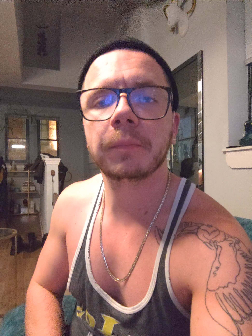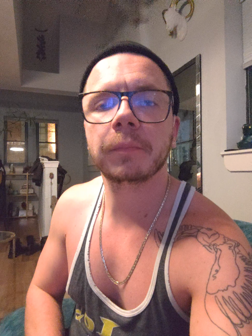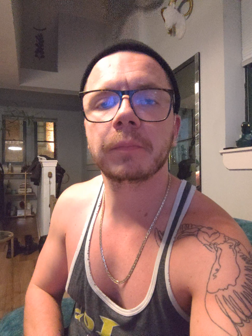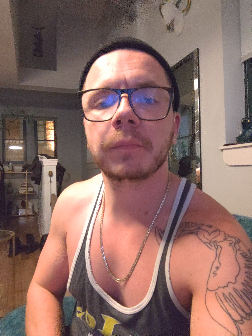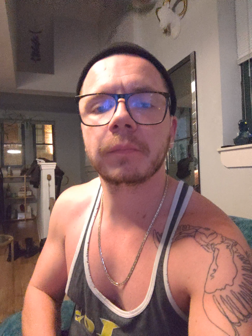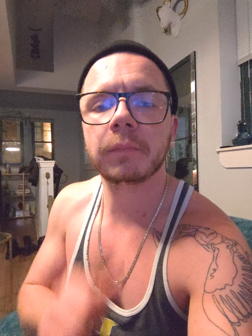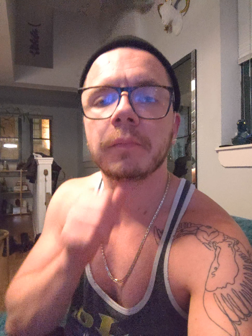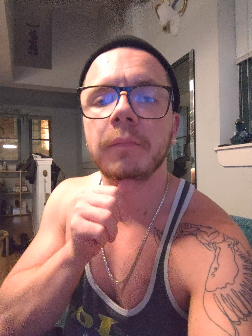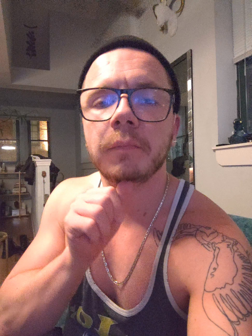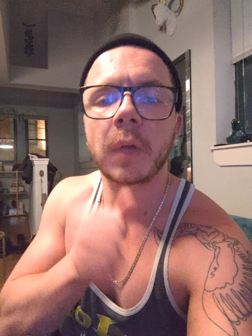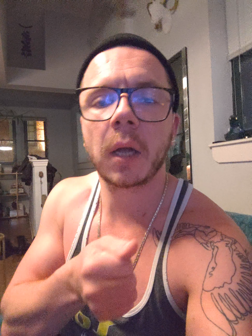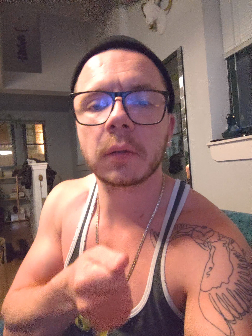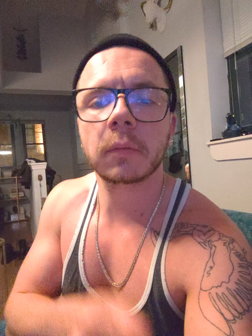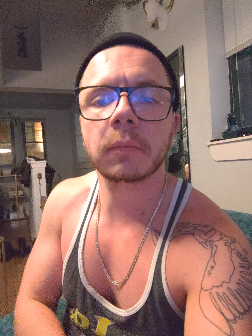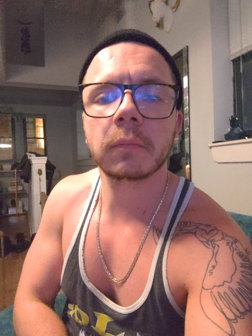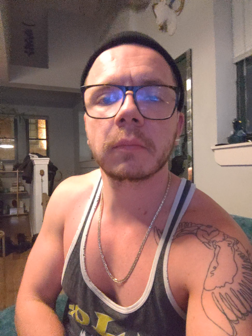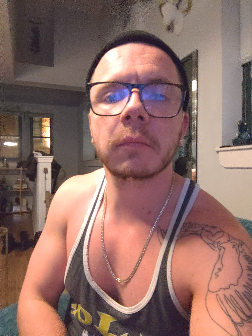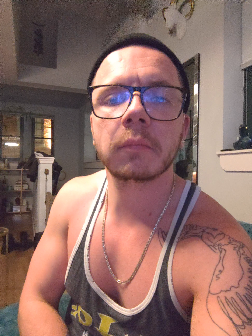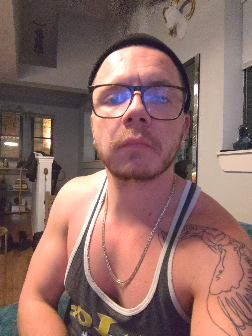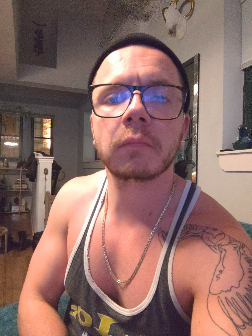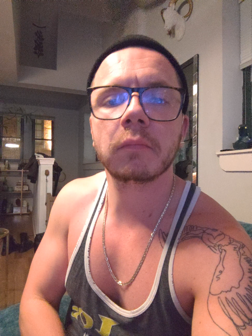not